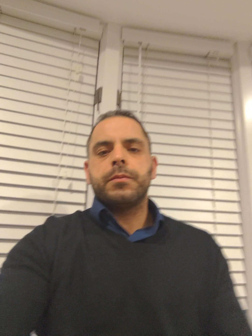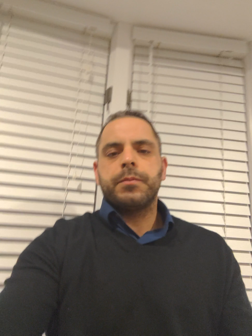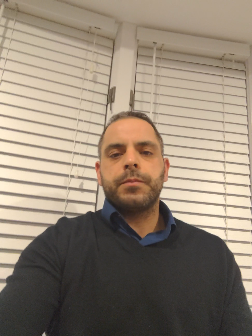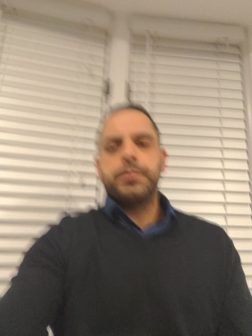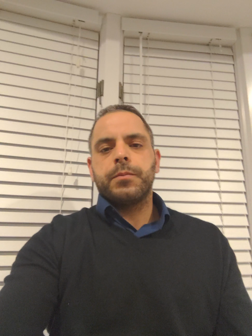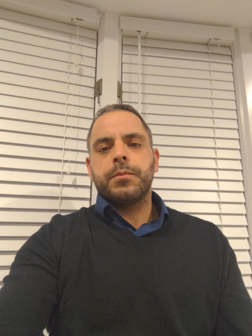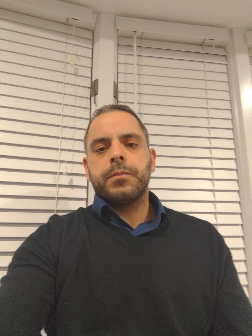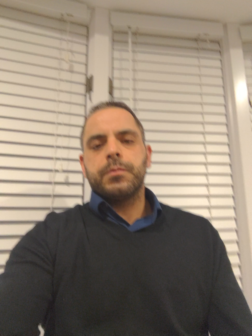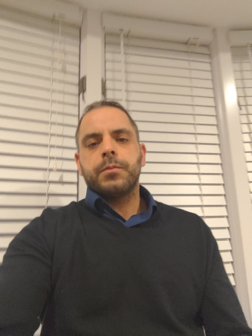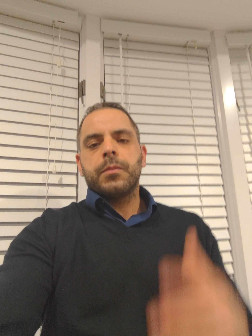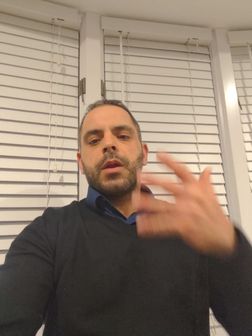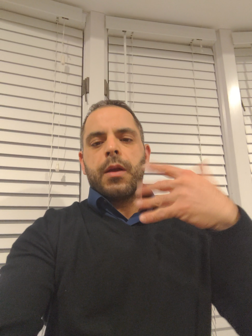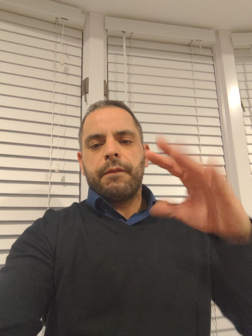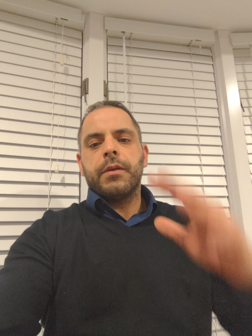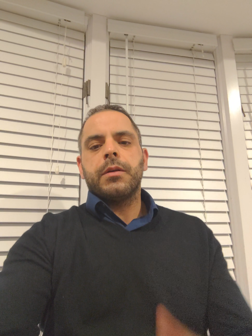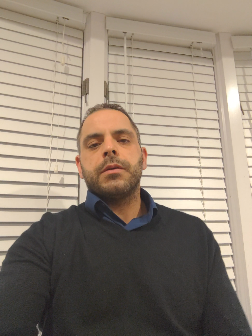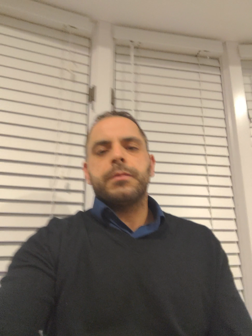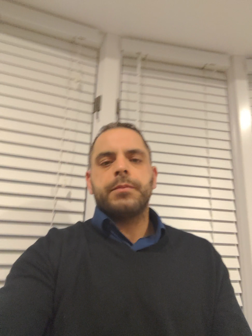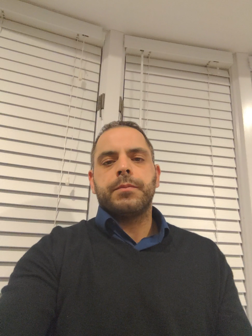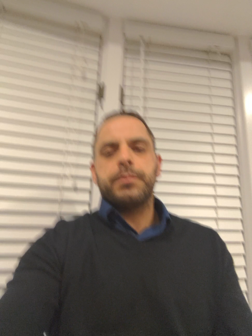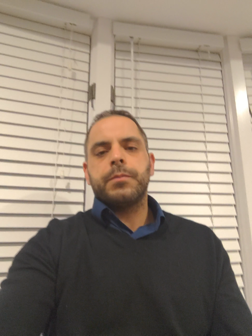after